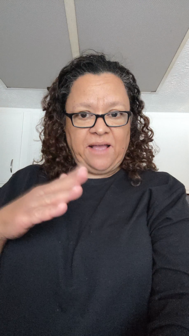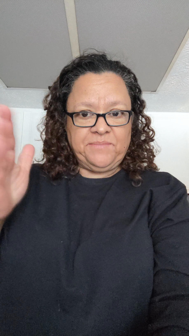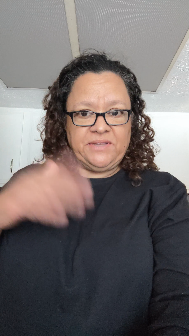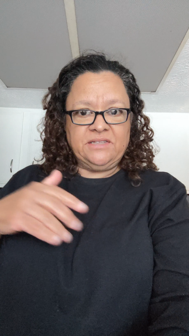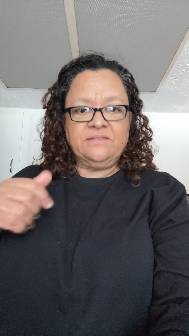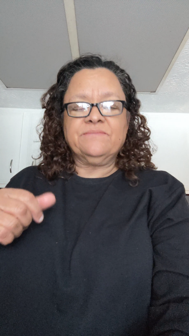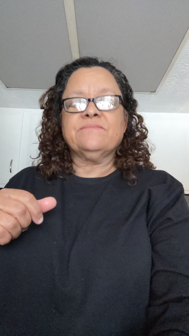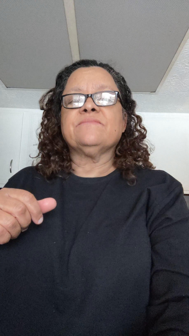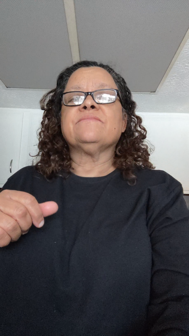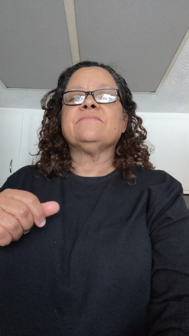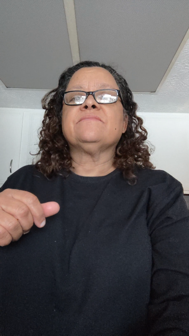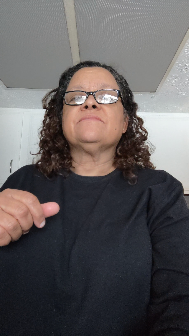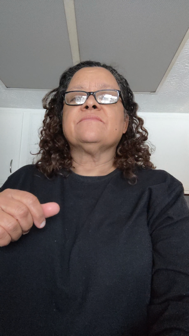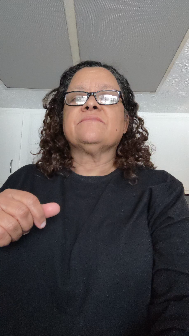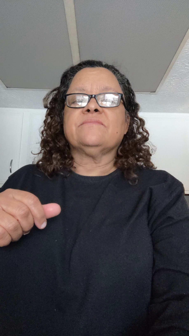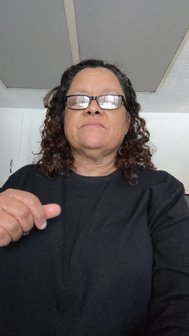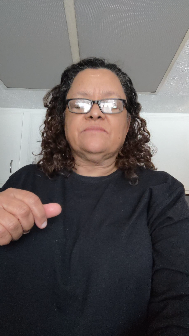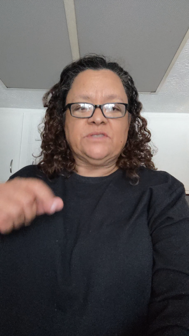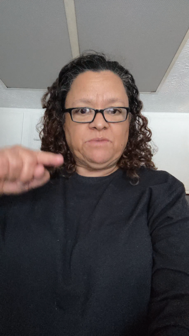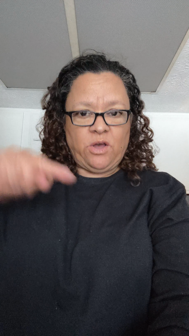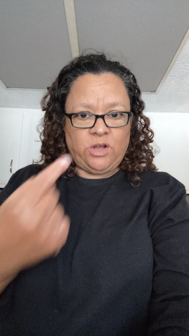hurt